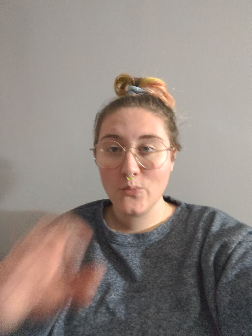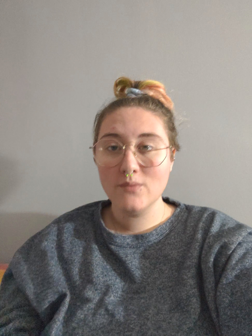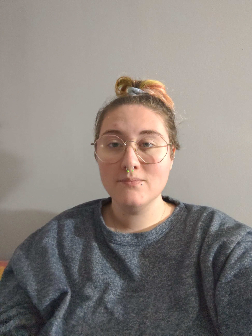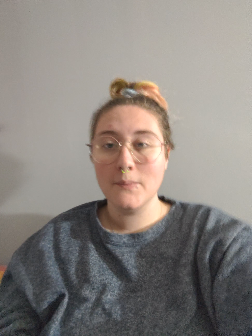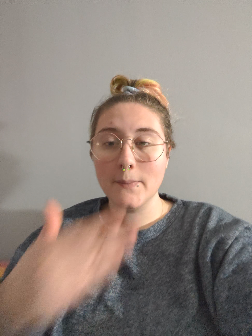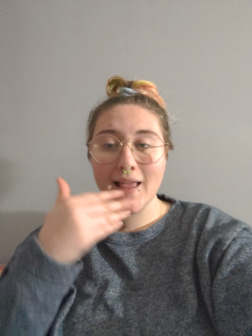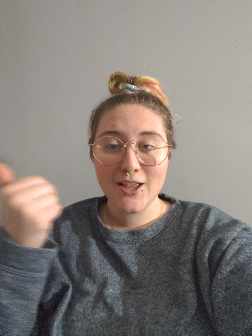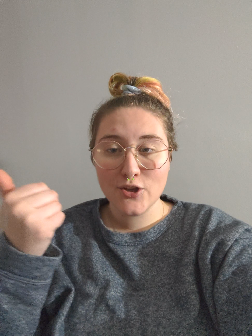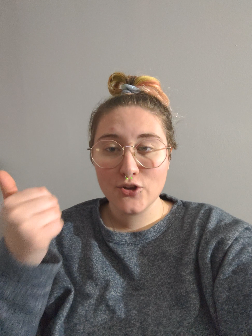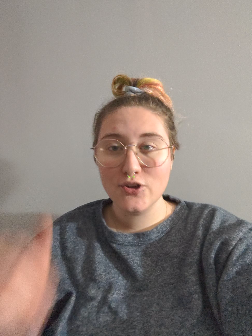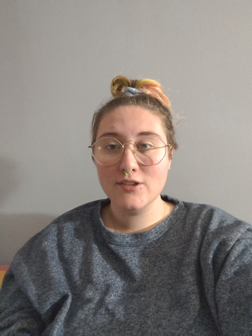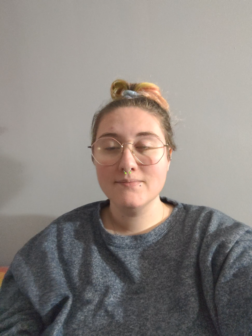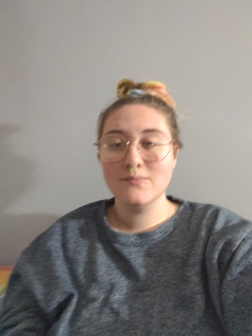better